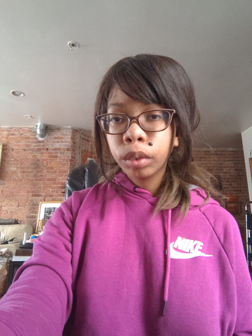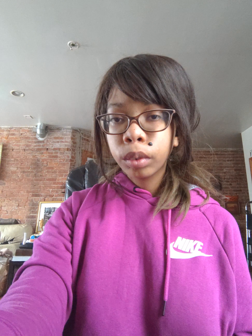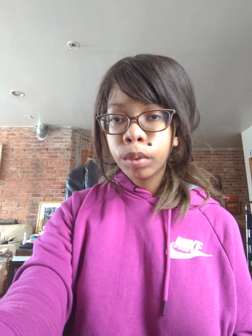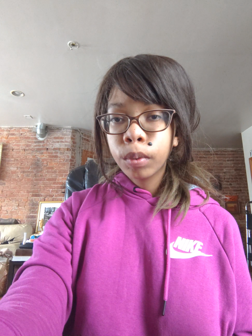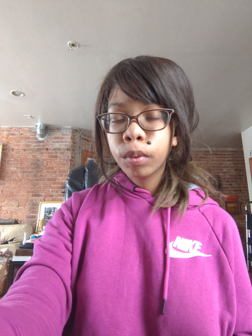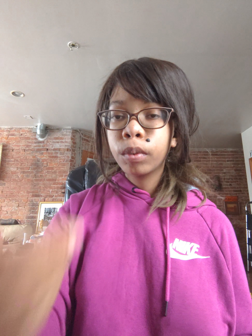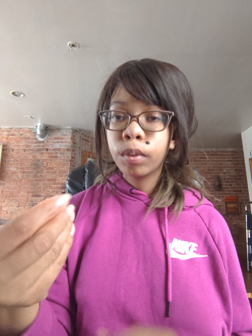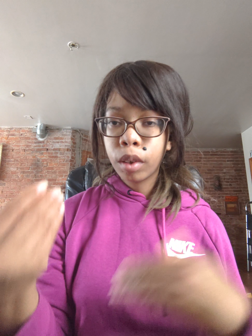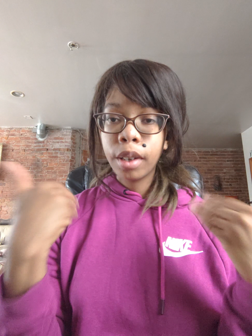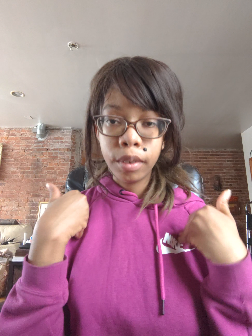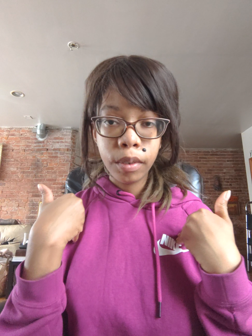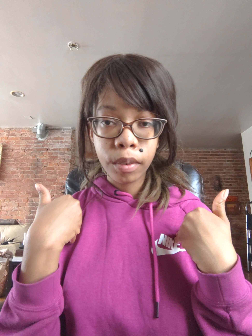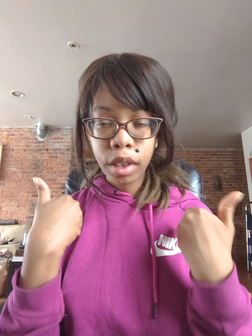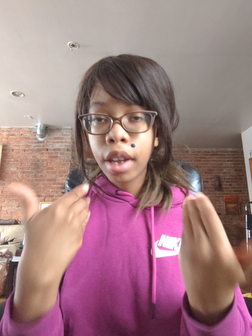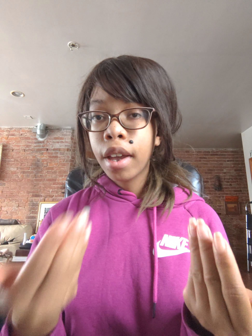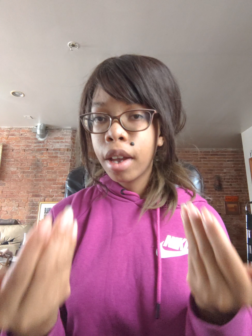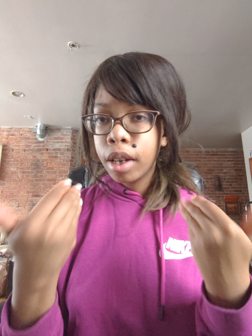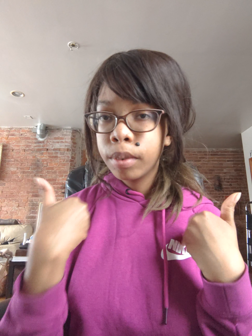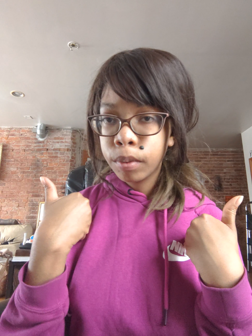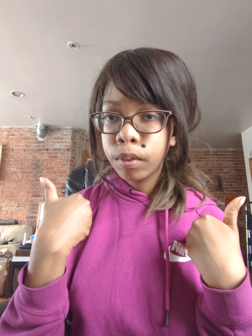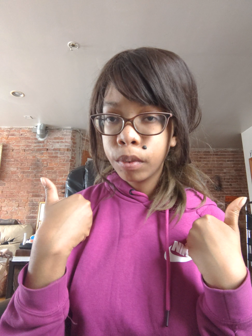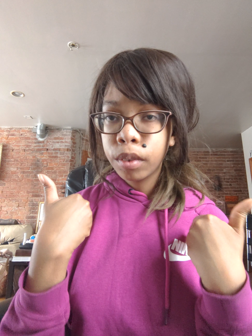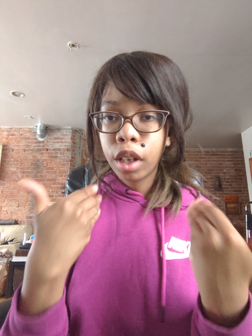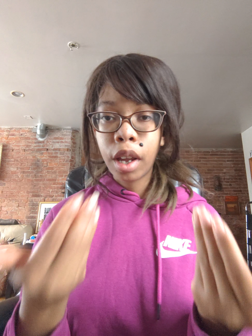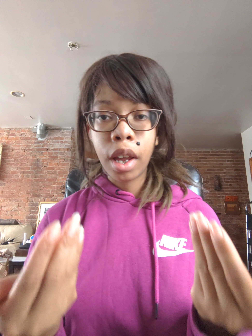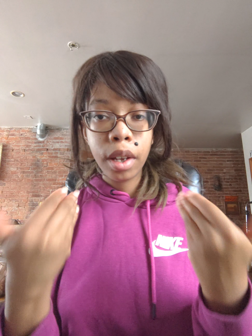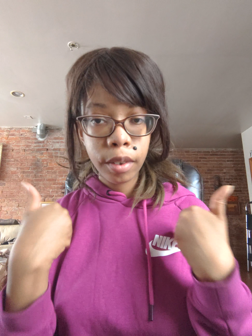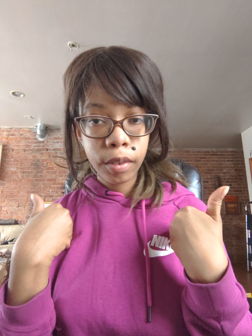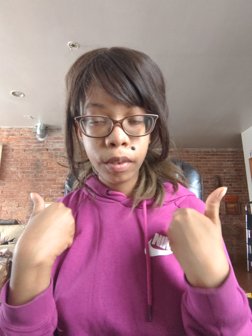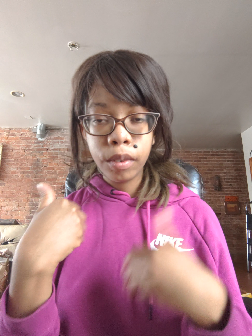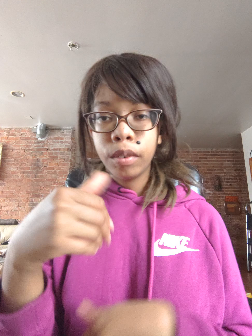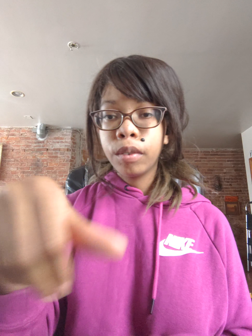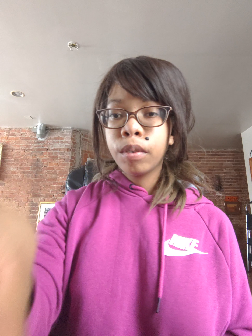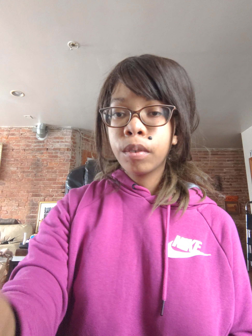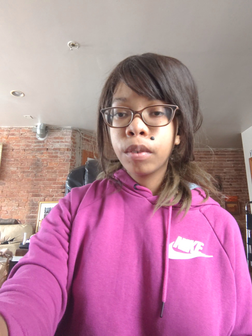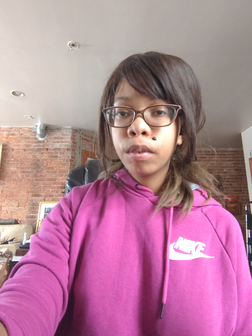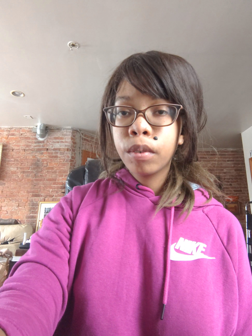have